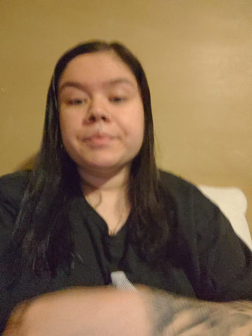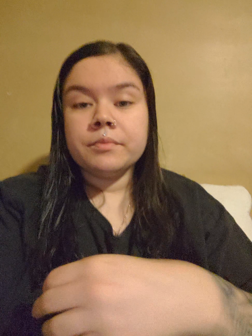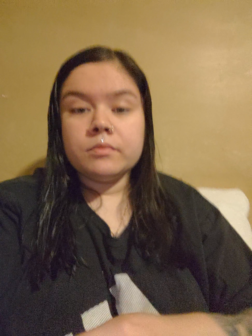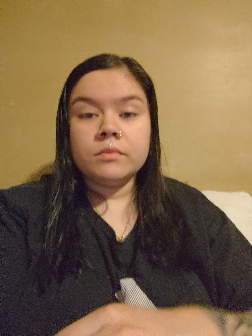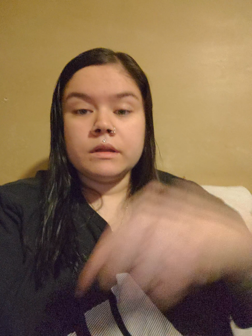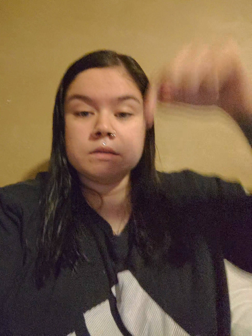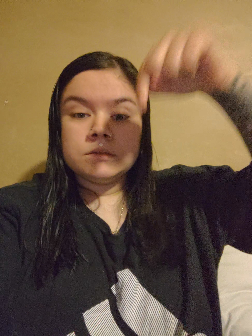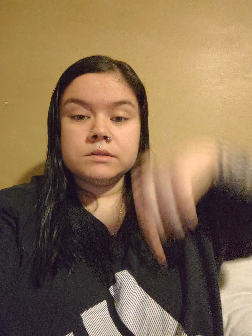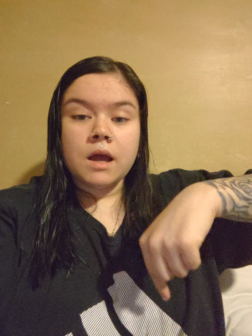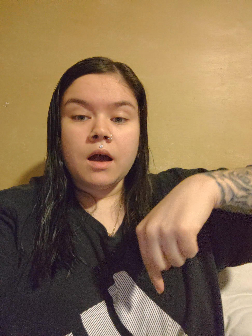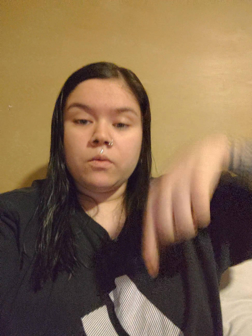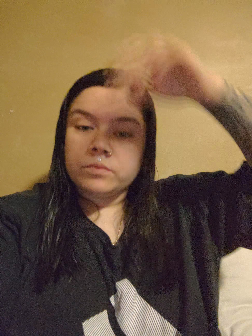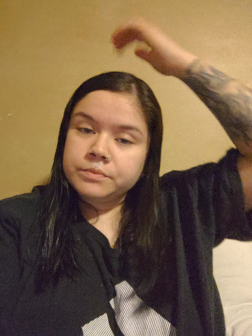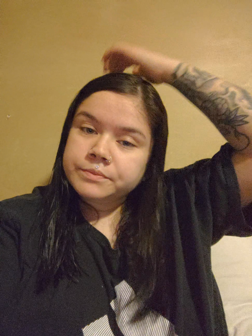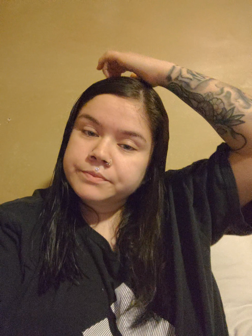down